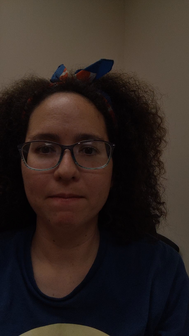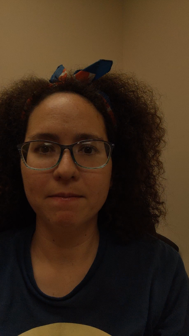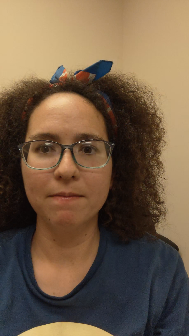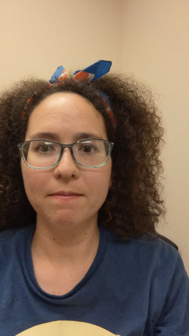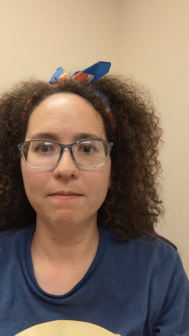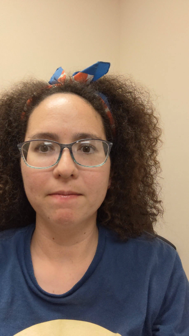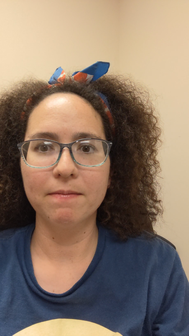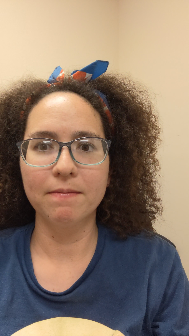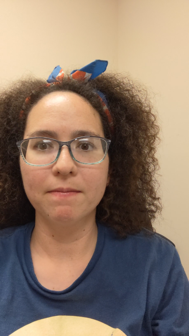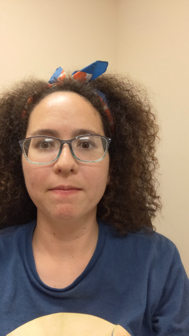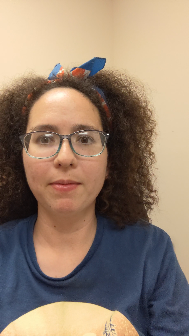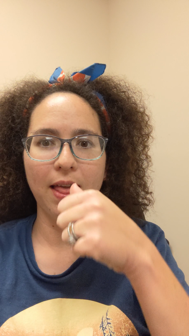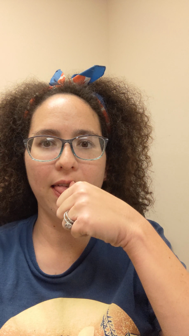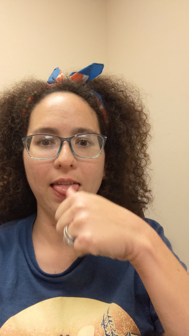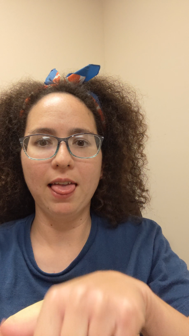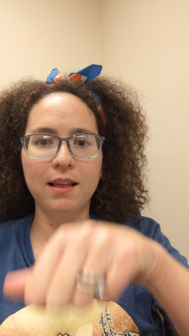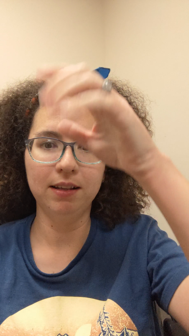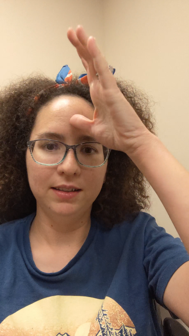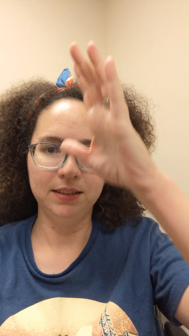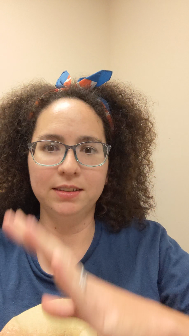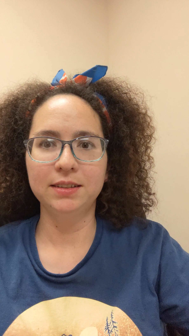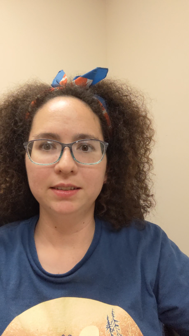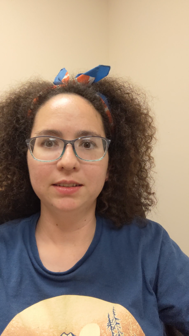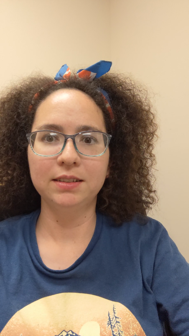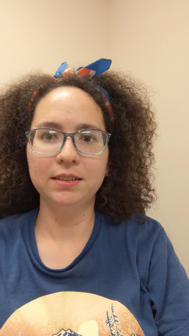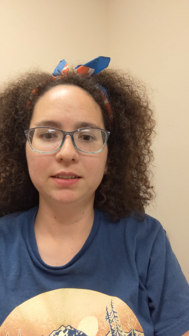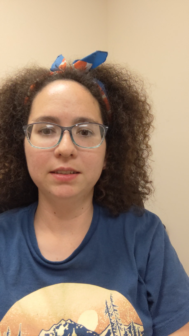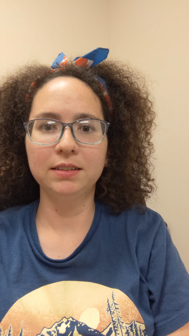mailman